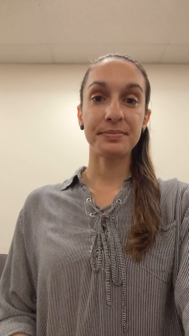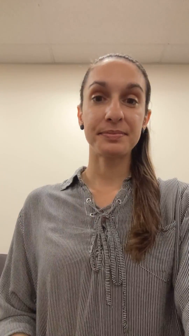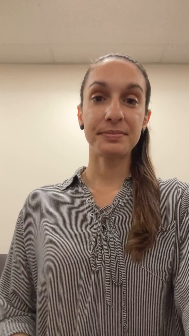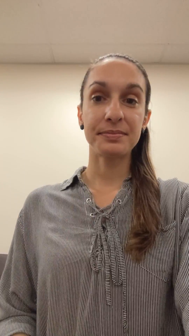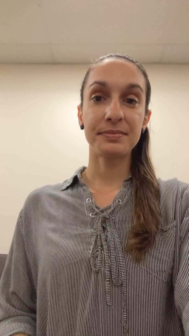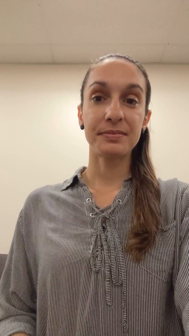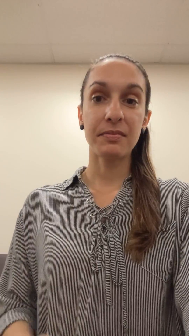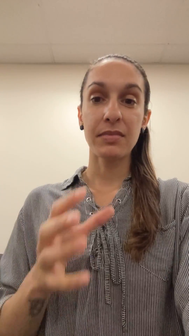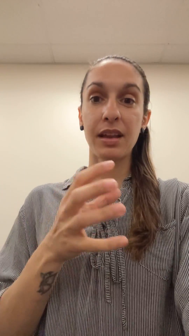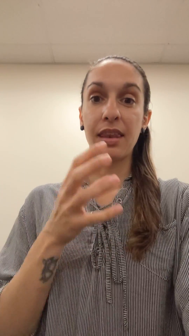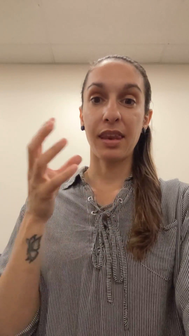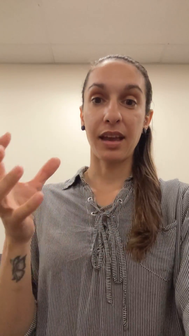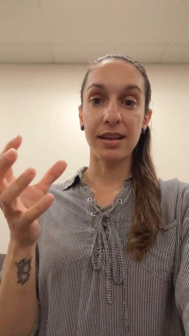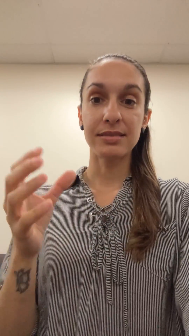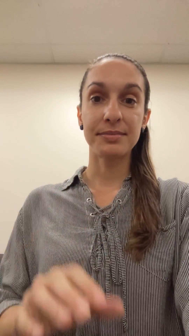a lot